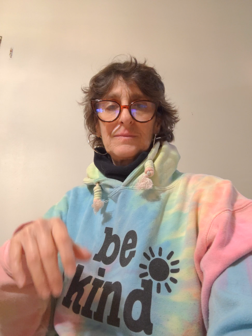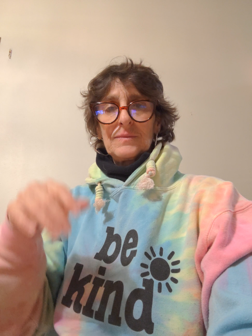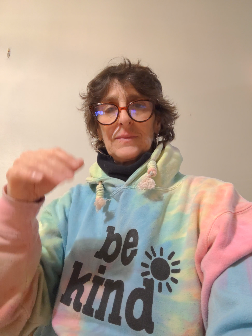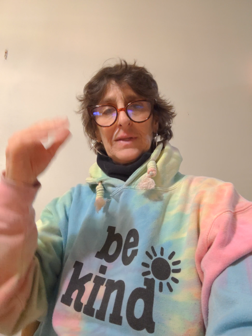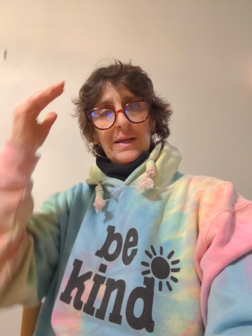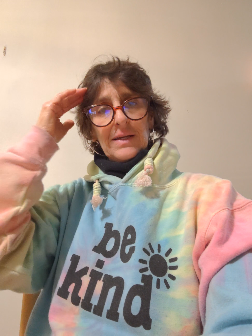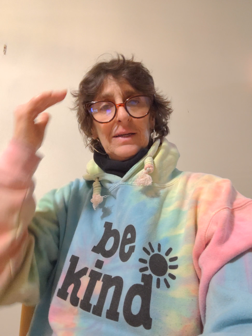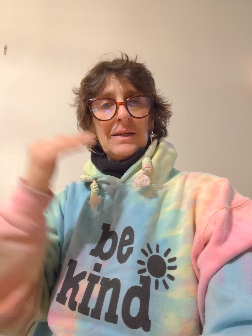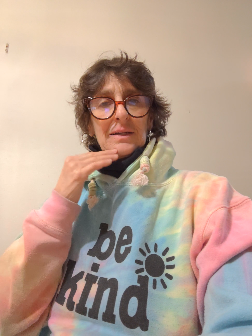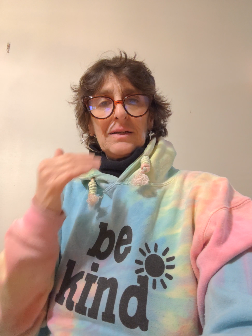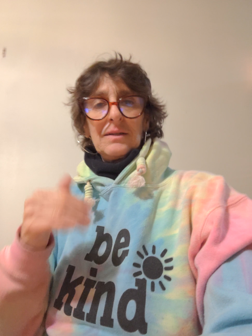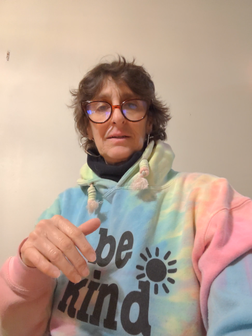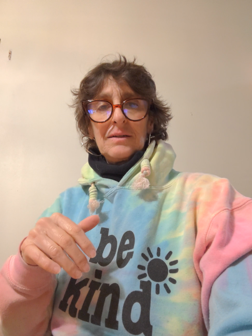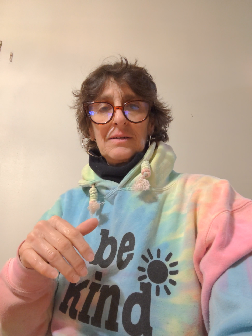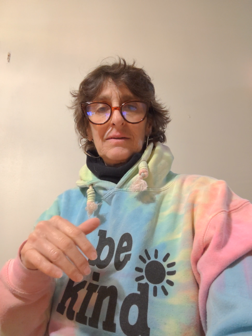head